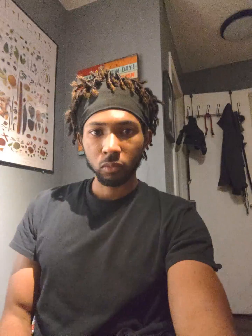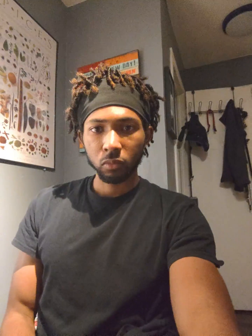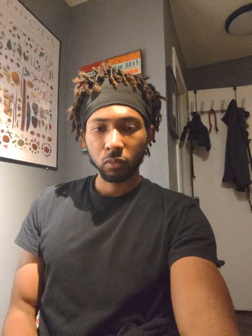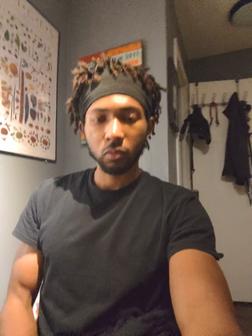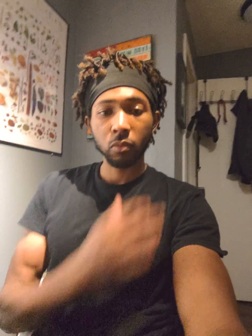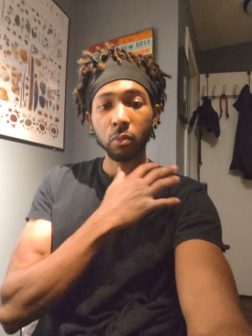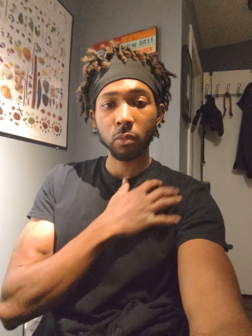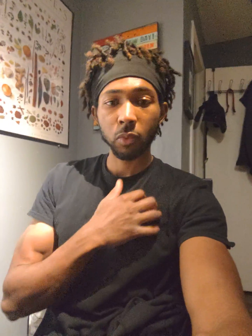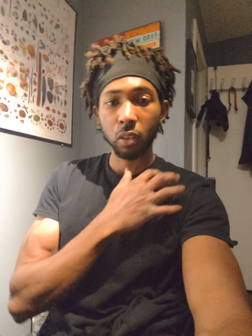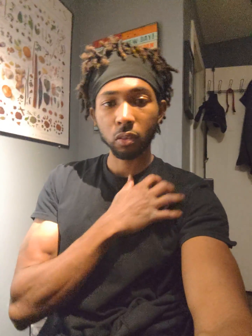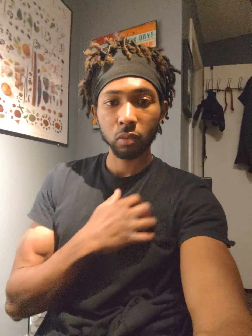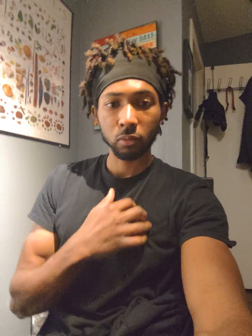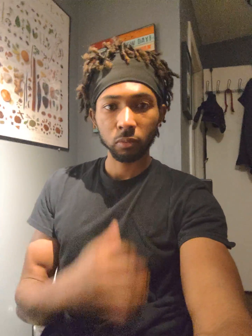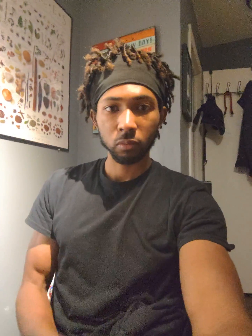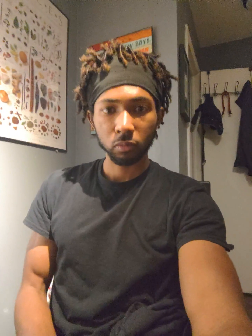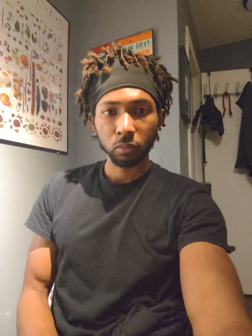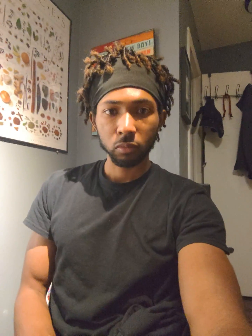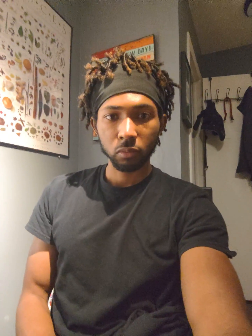bear